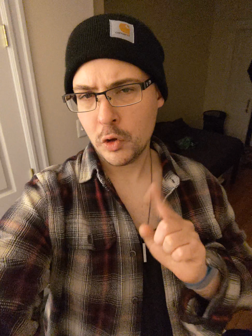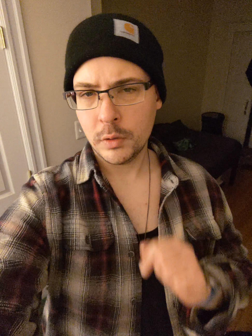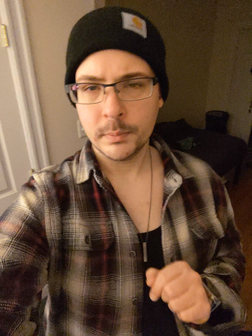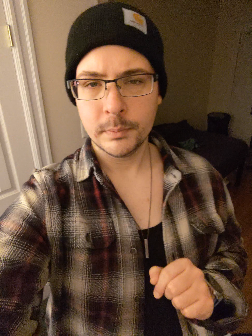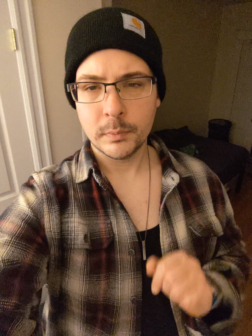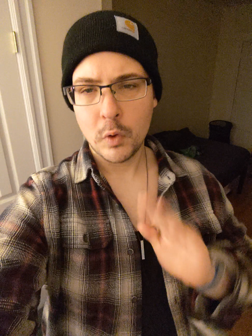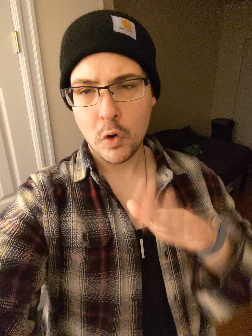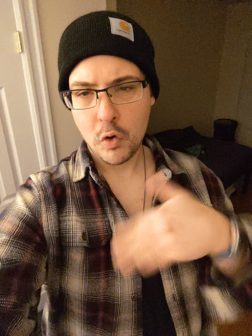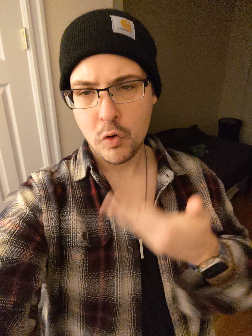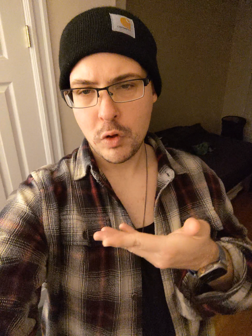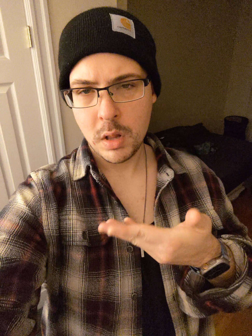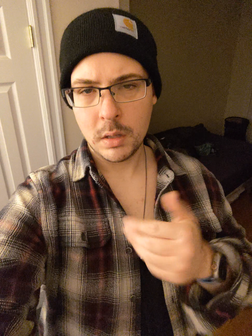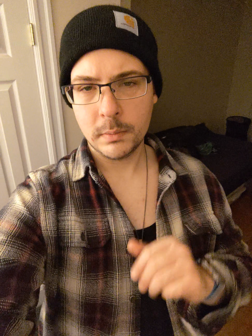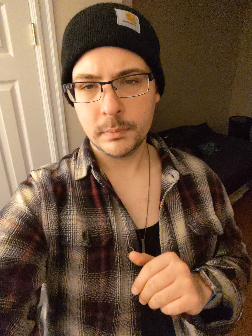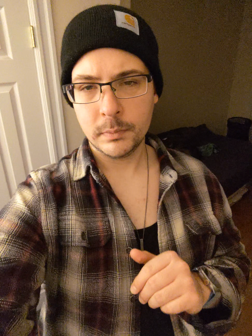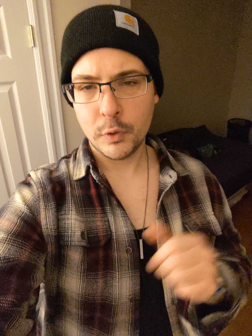all